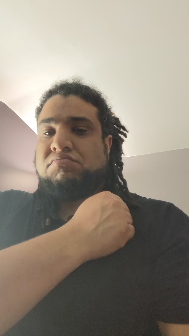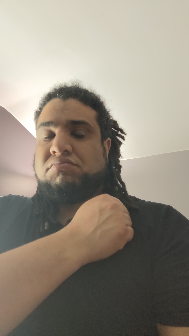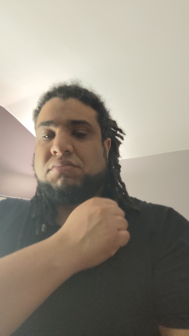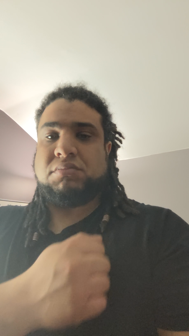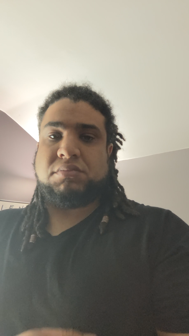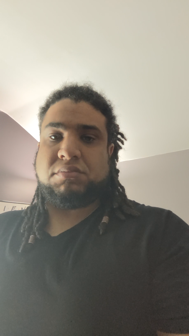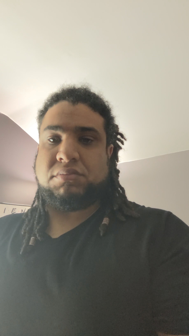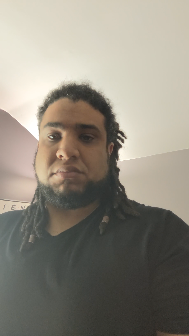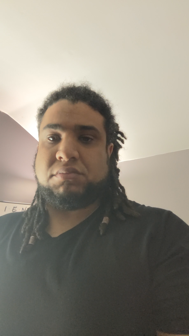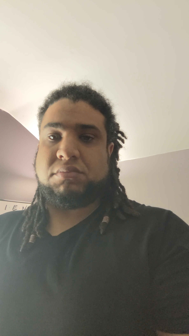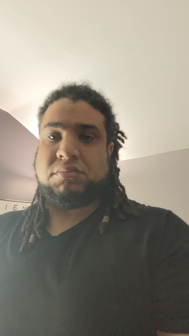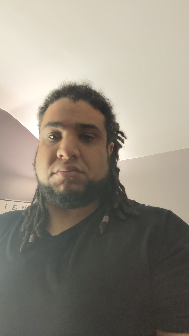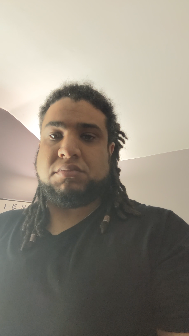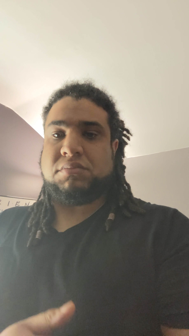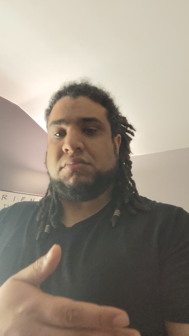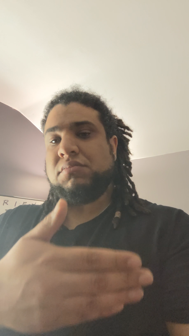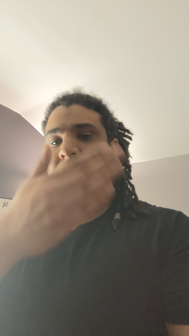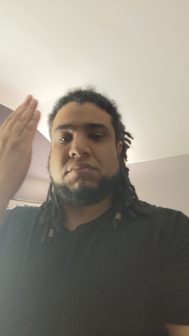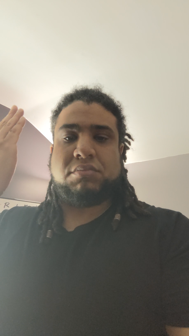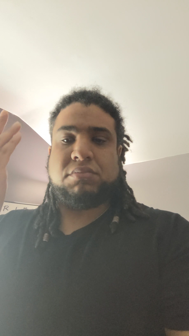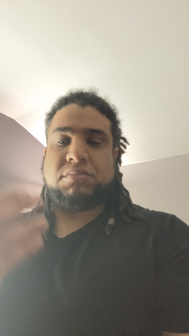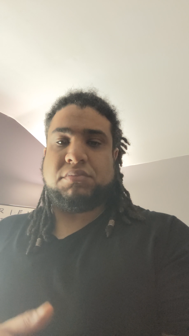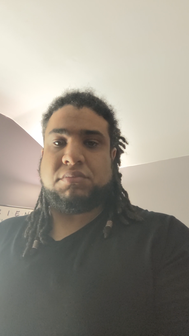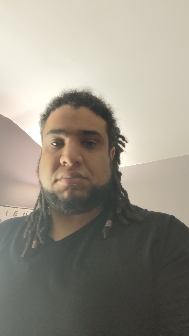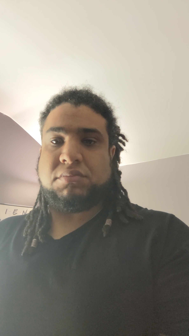all gone